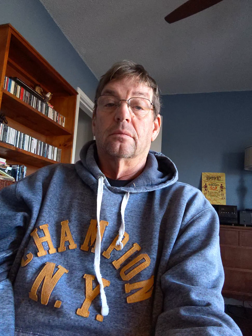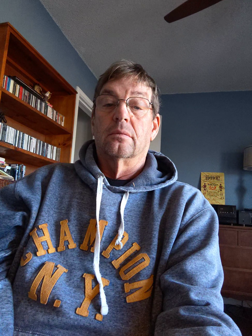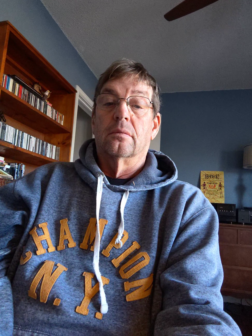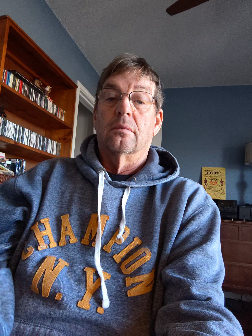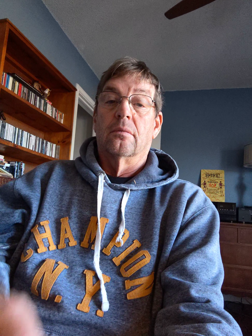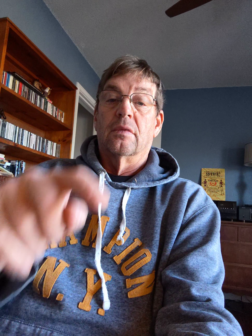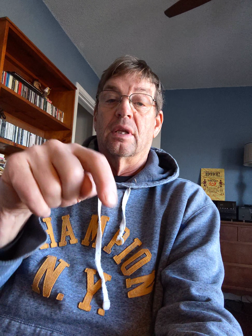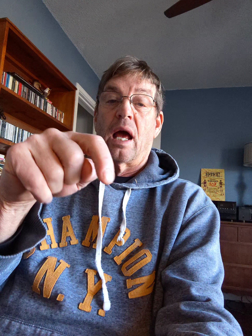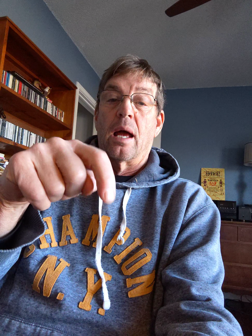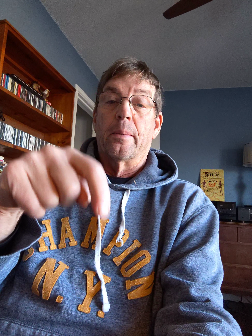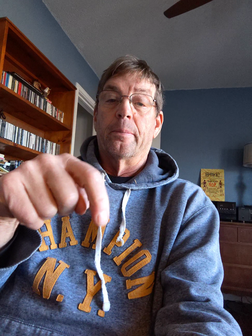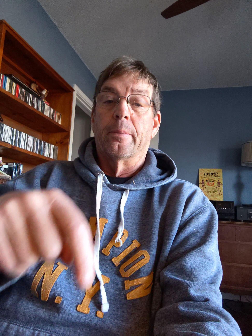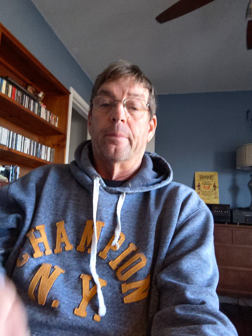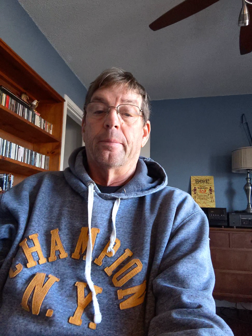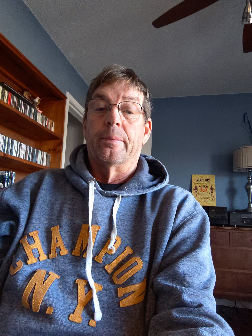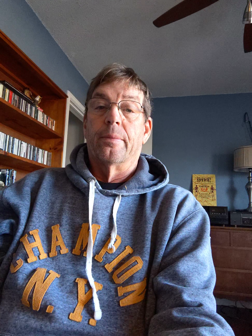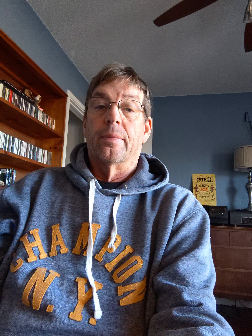time